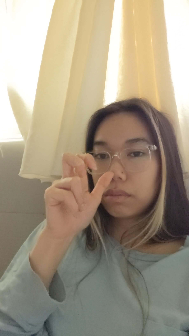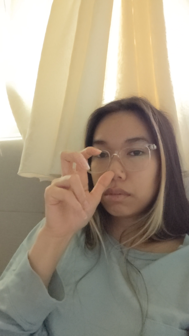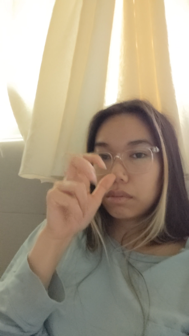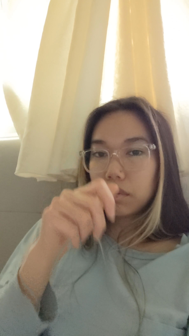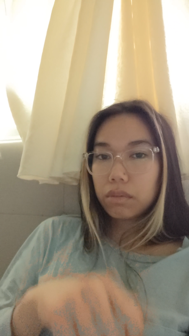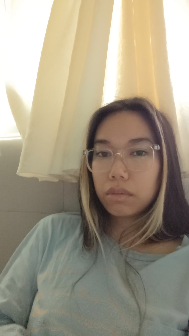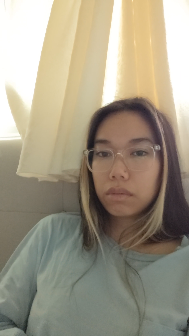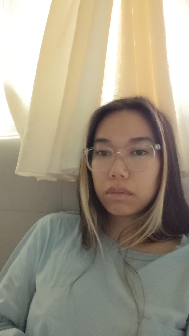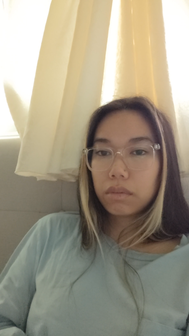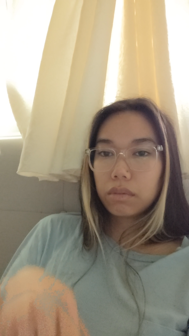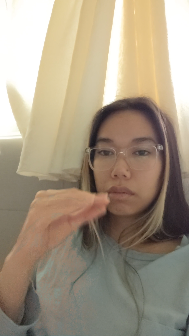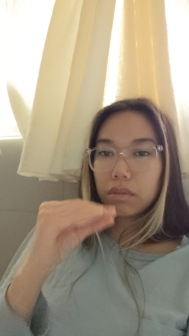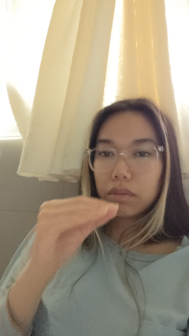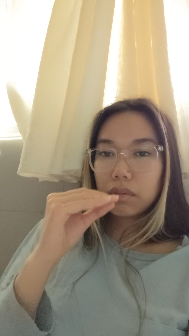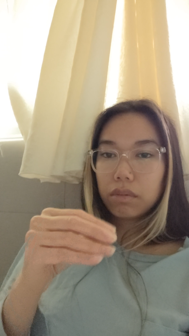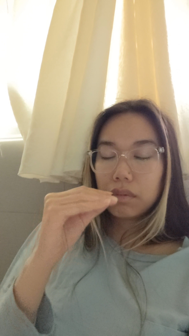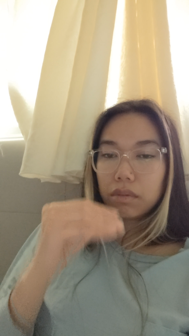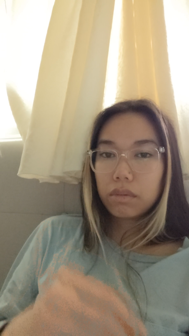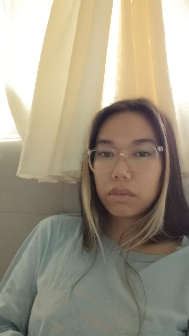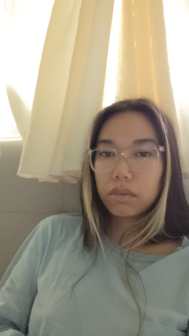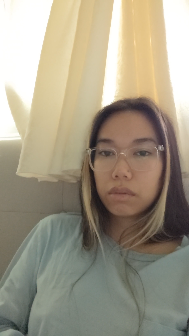fix